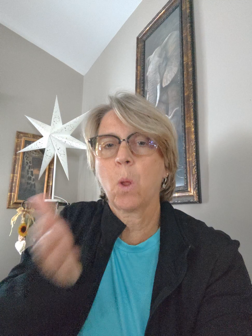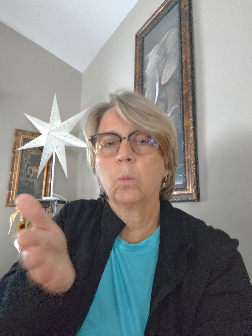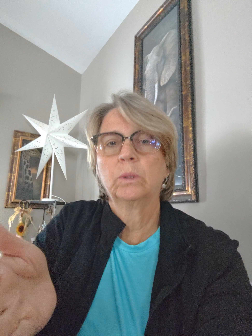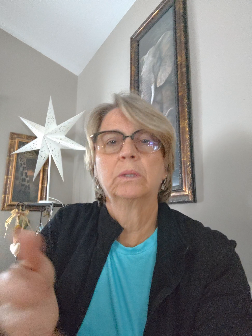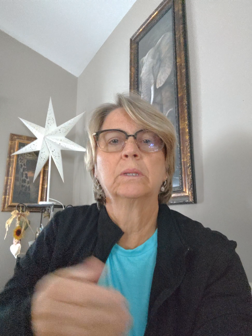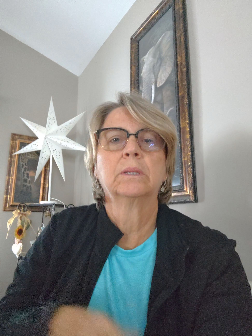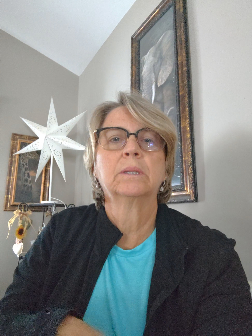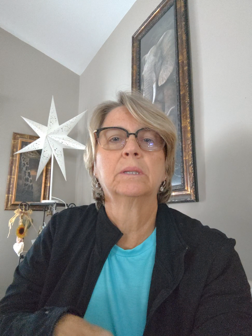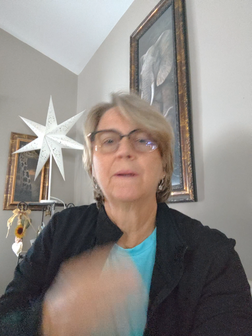boat